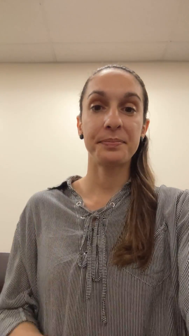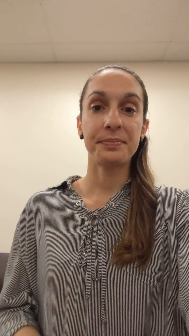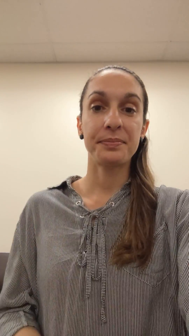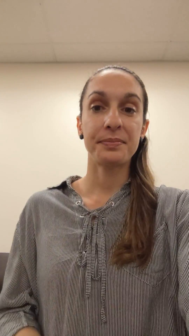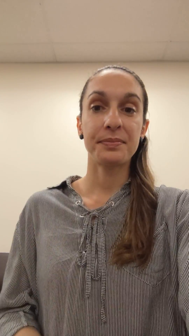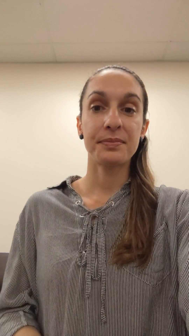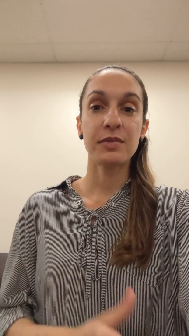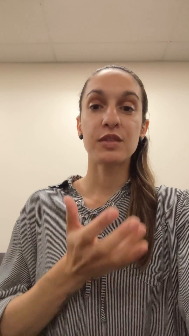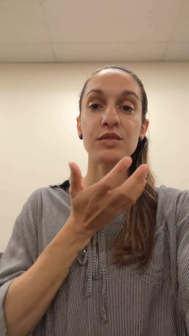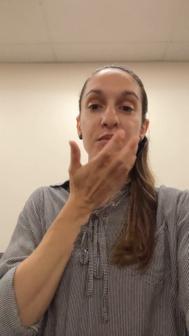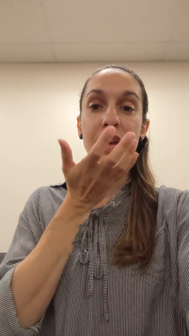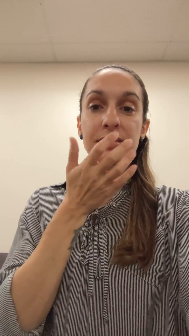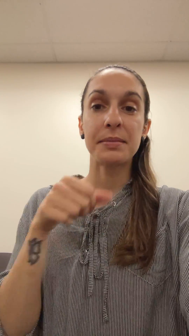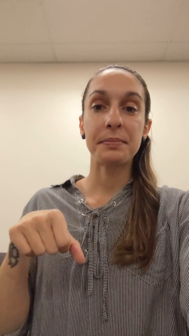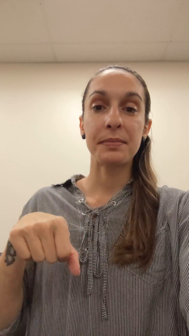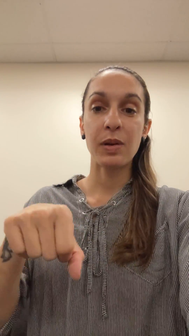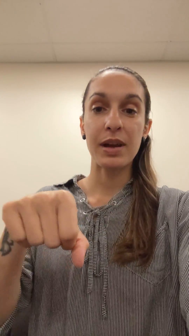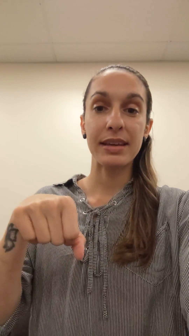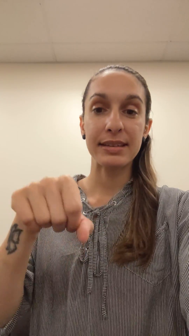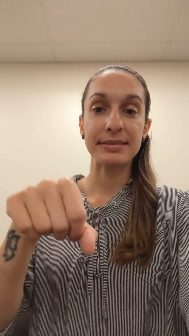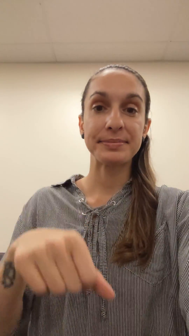lawn mower